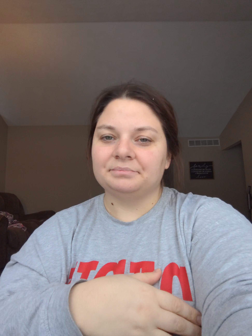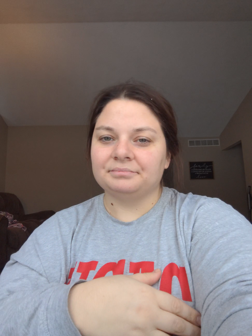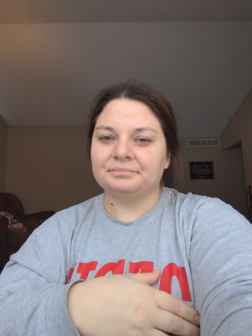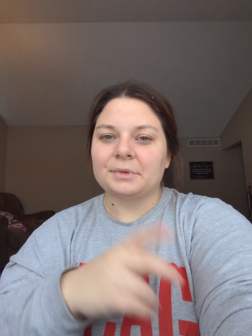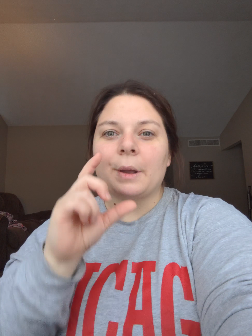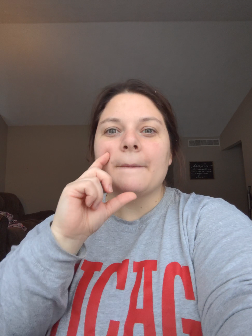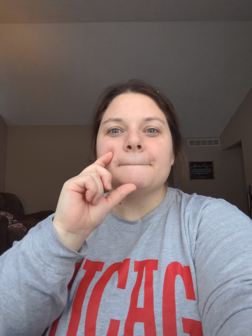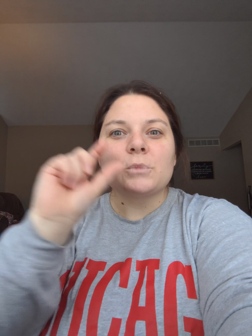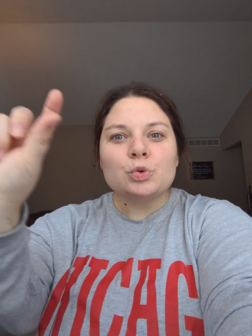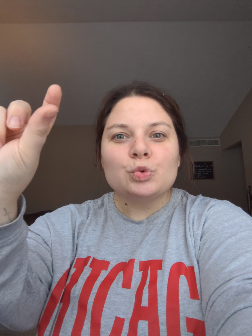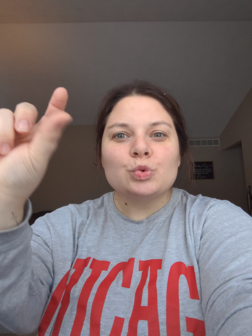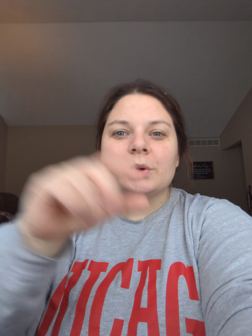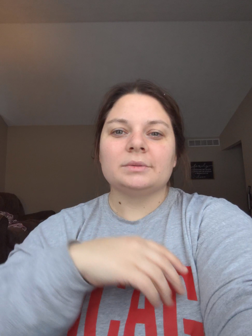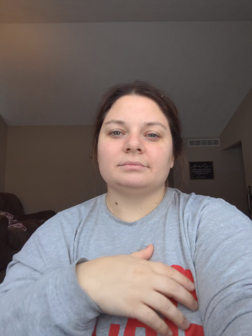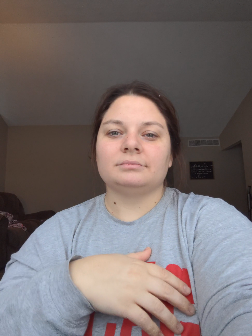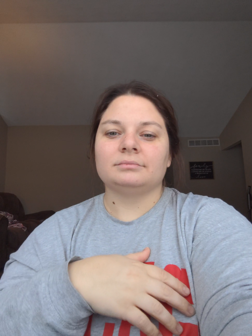moon